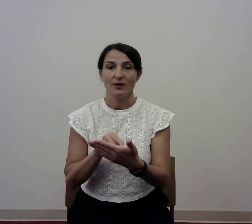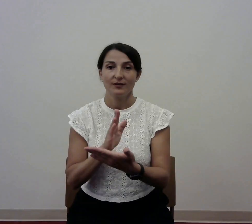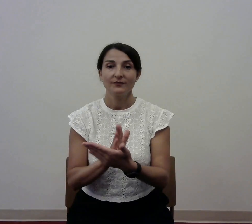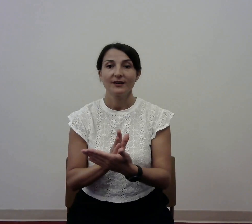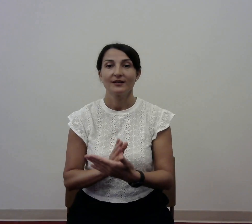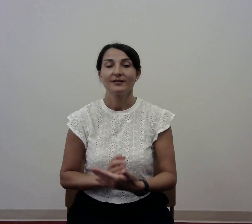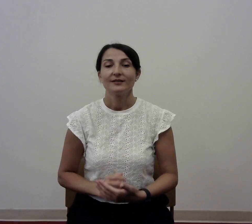var